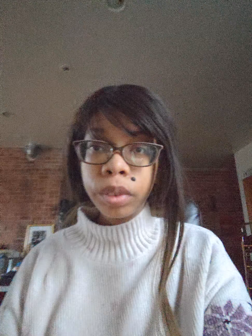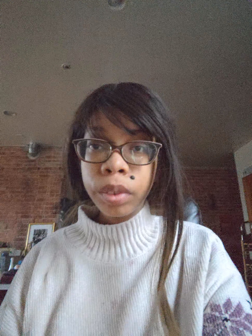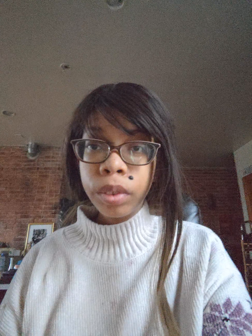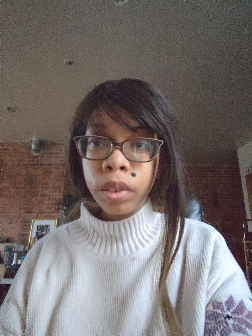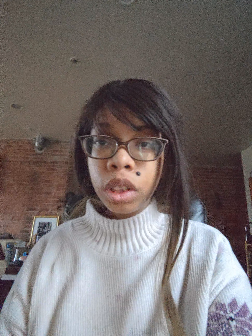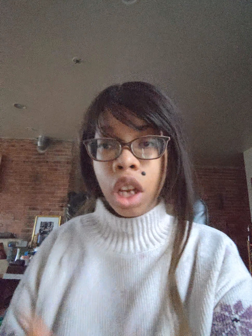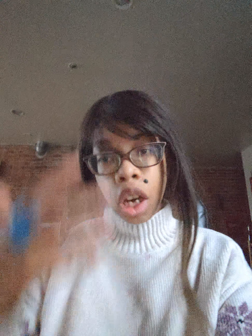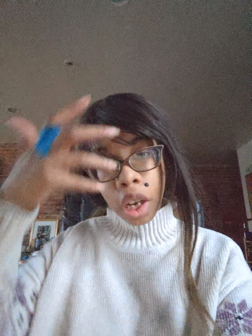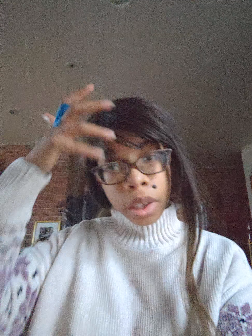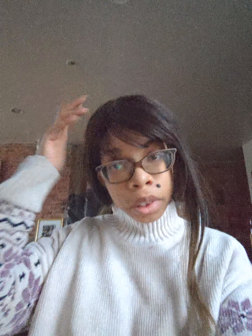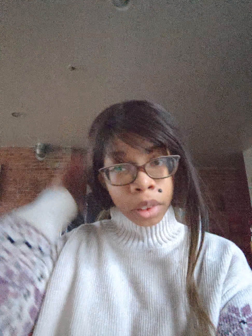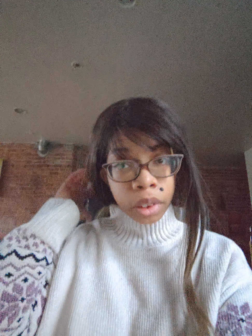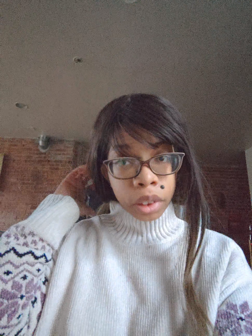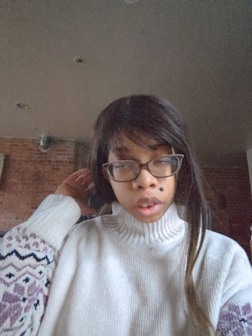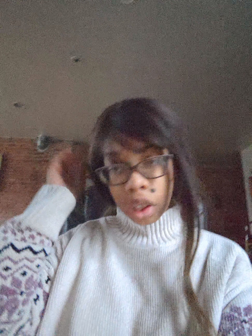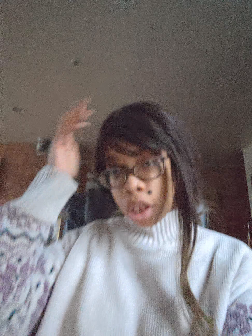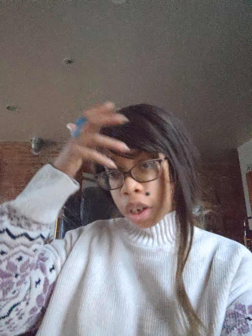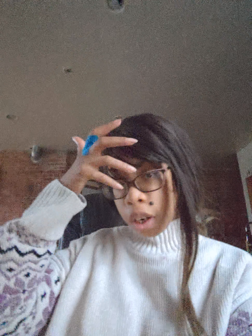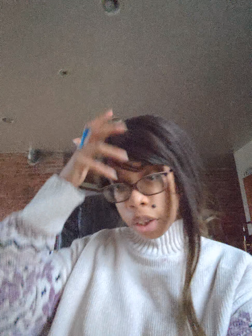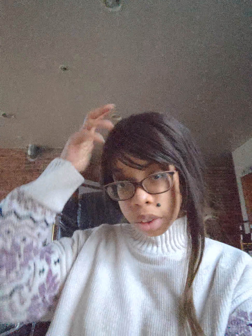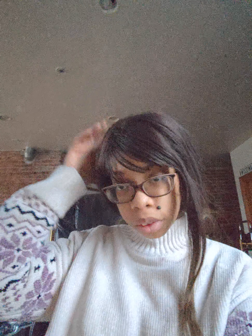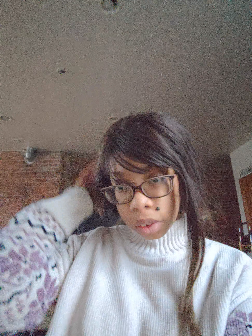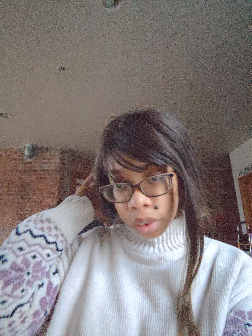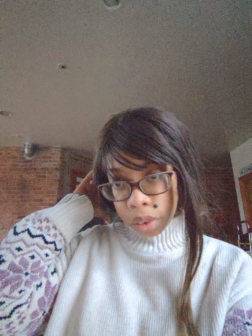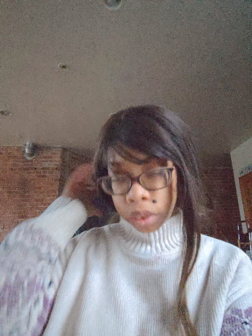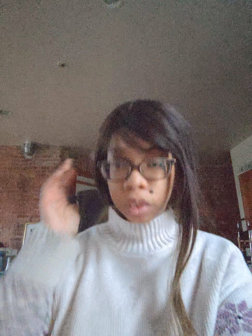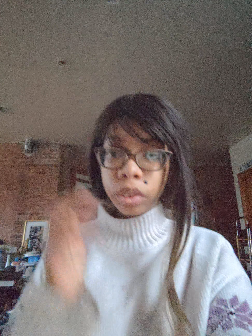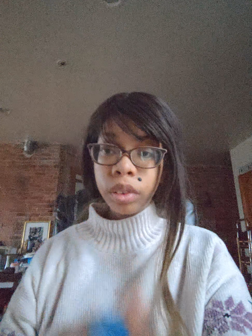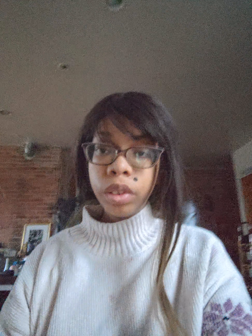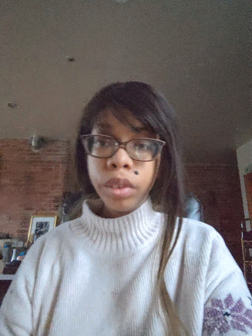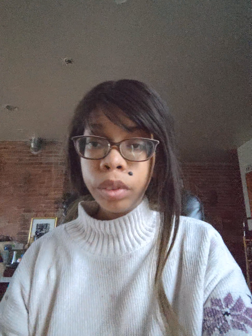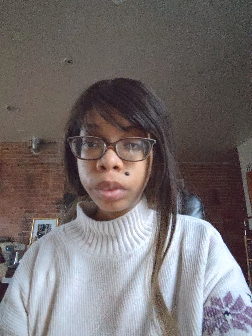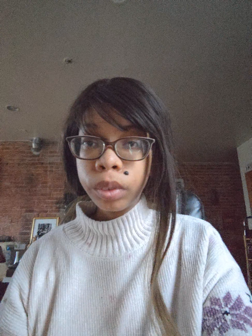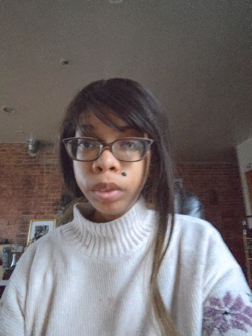lion